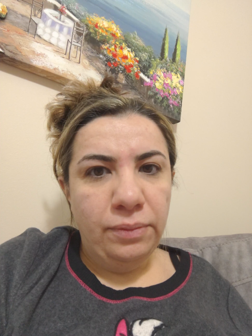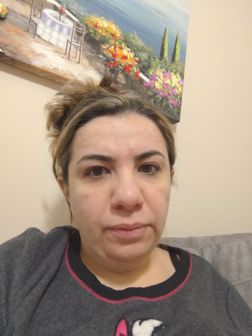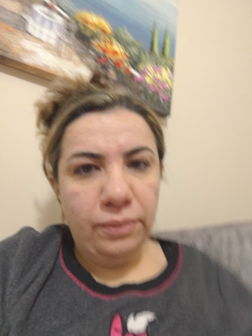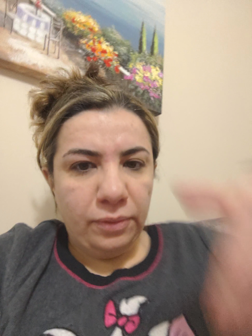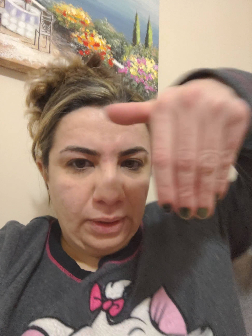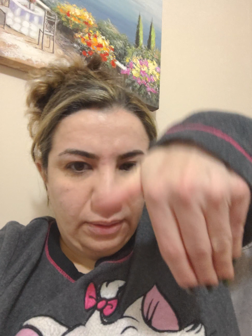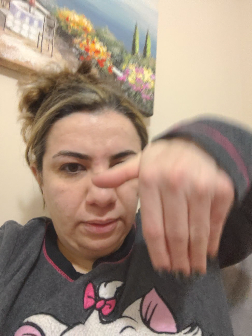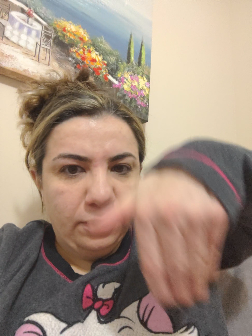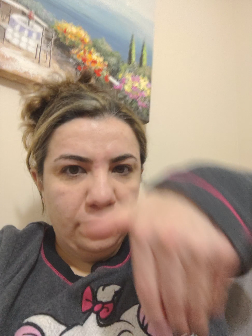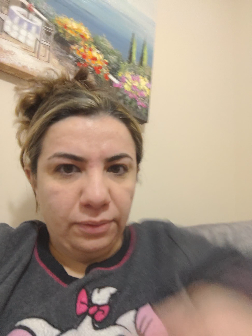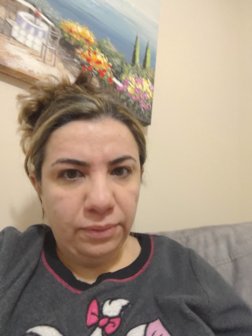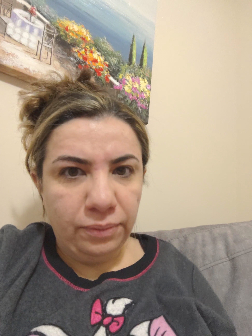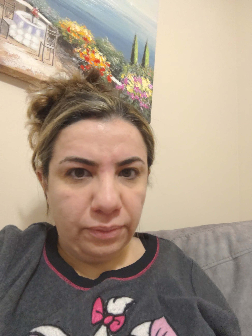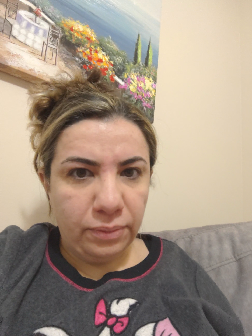night